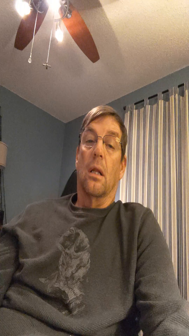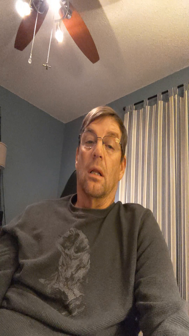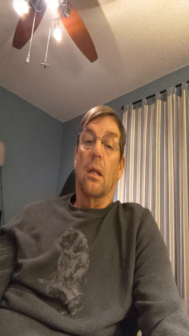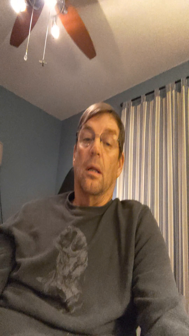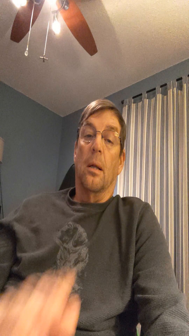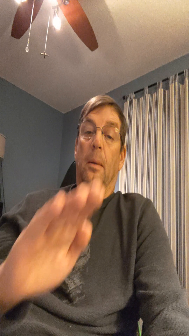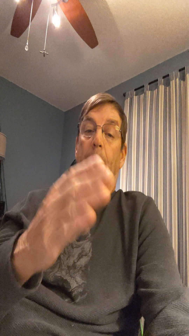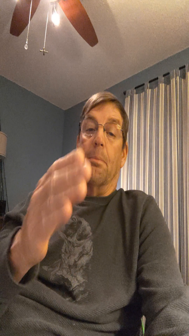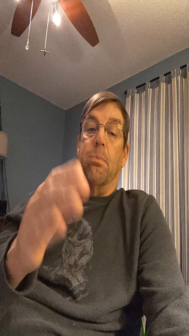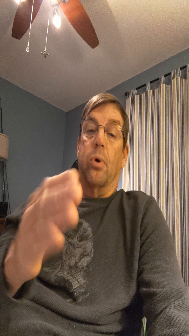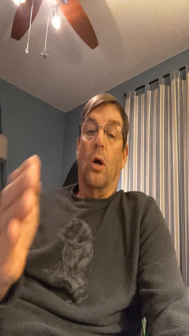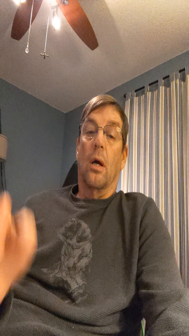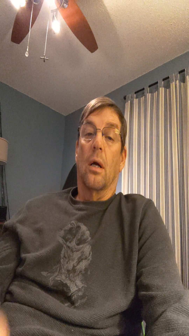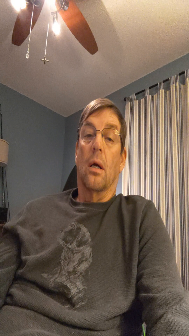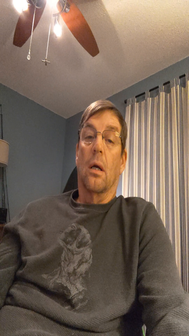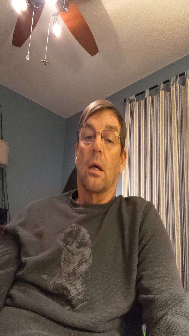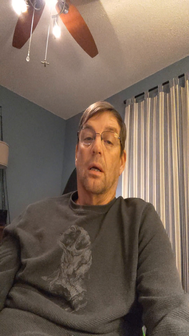book